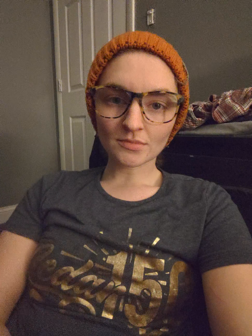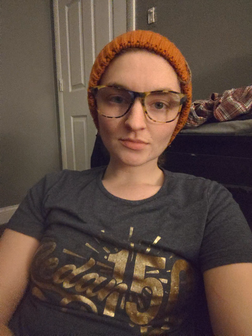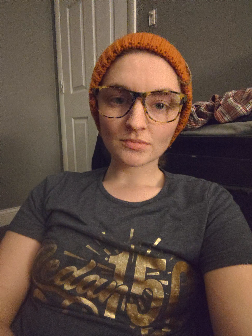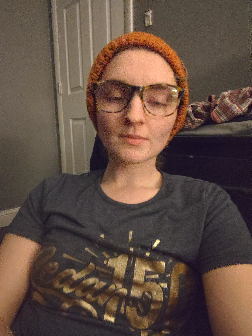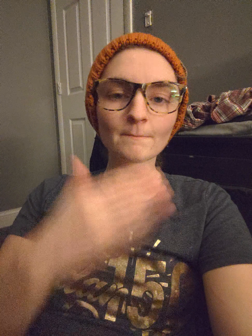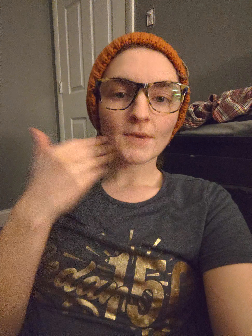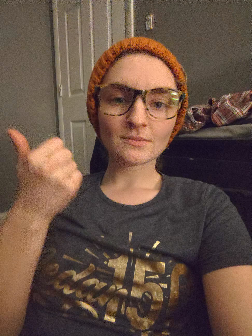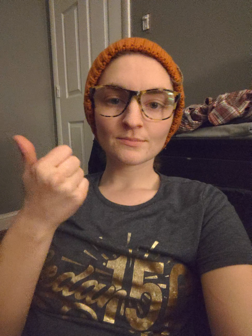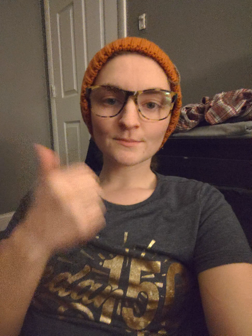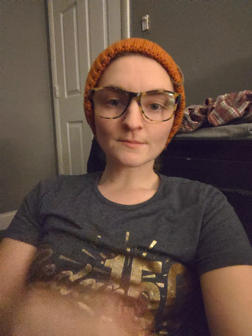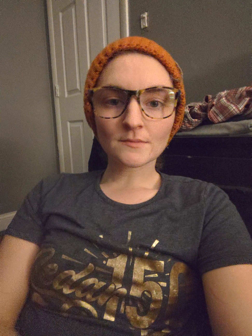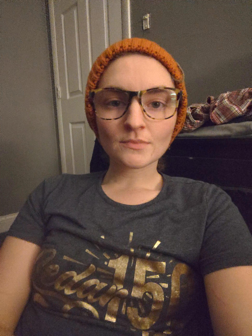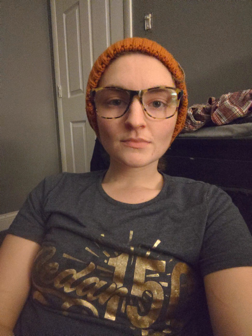better